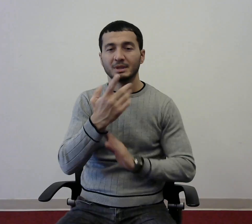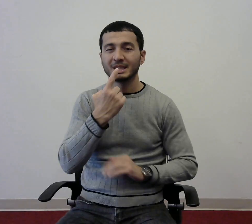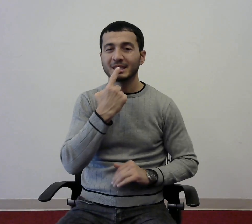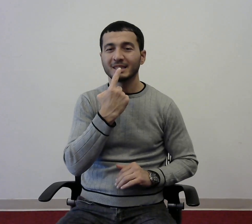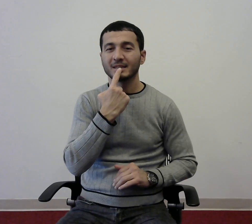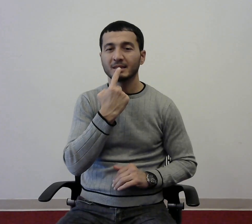dil